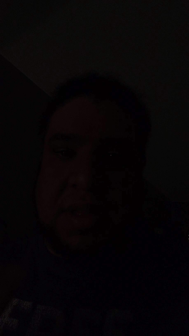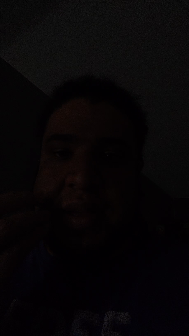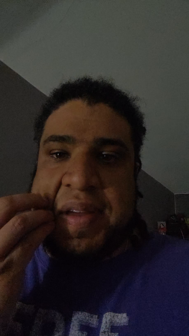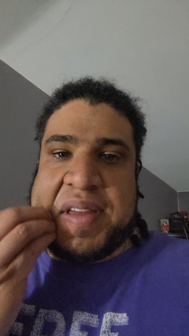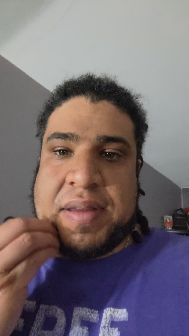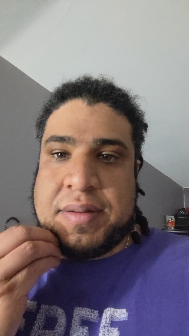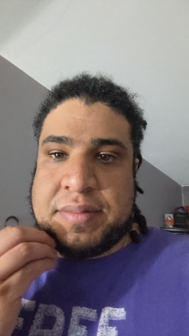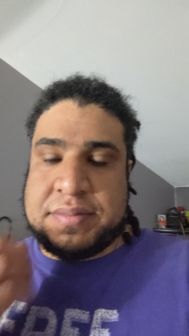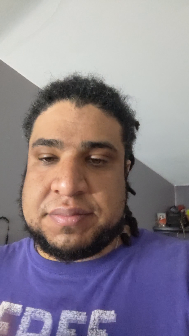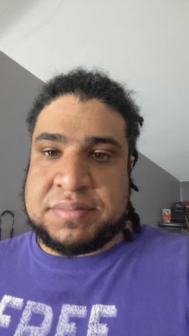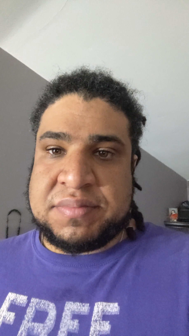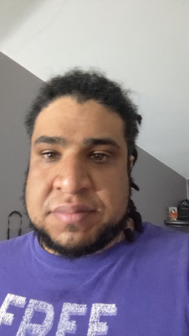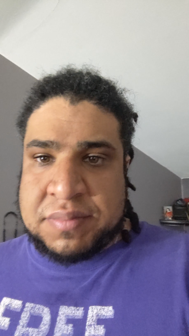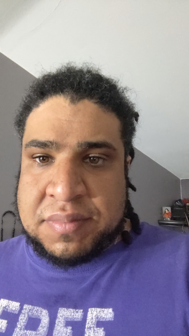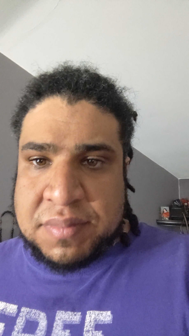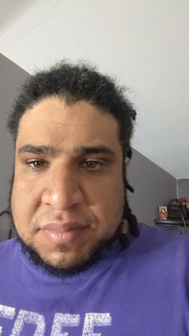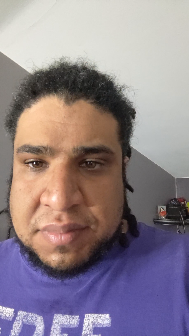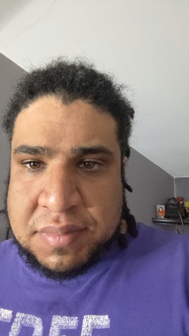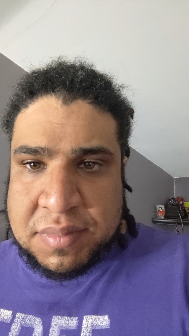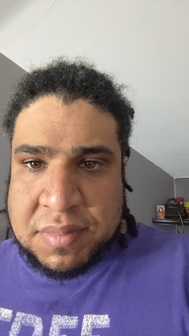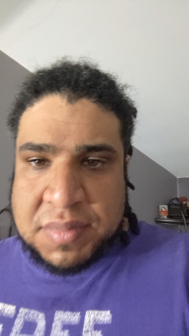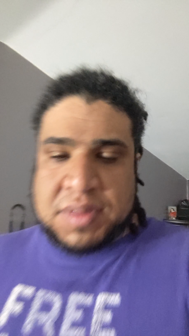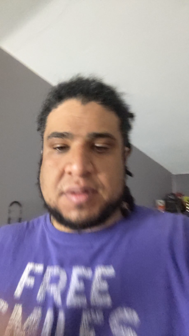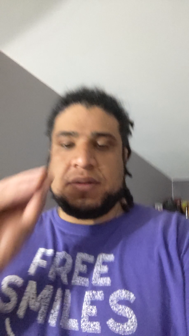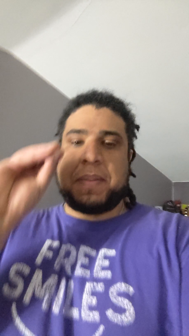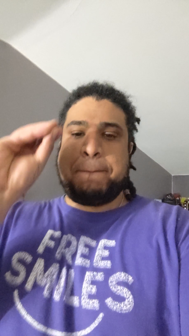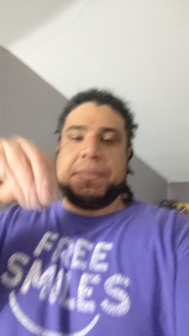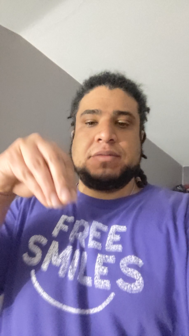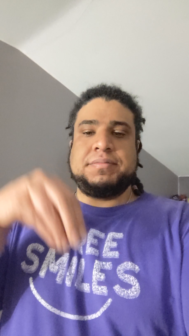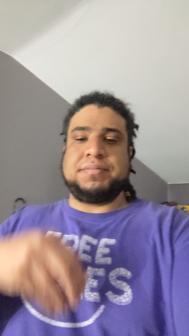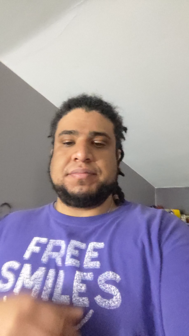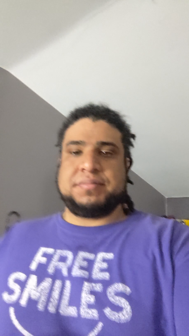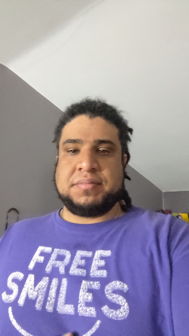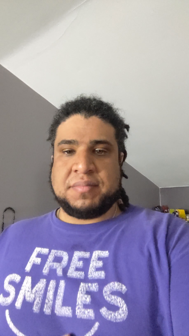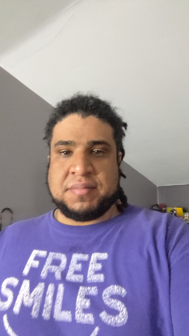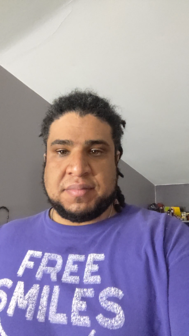put